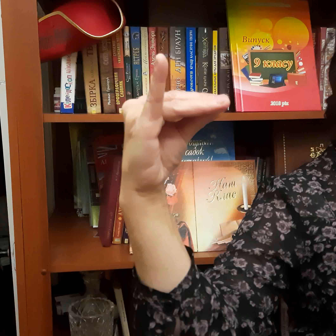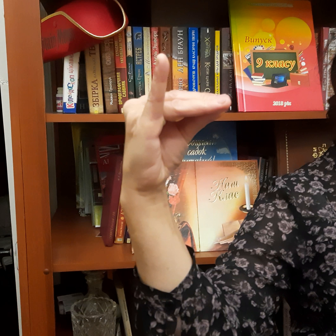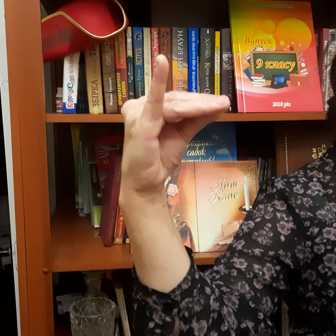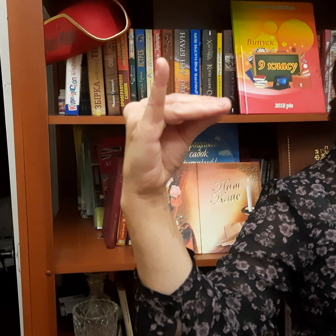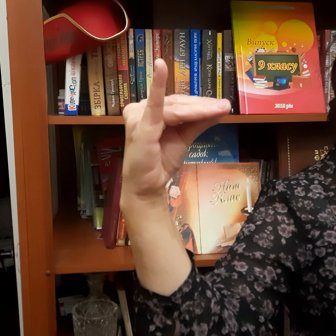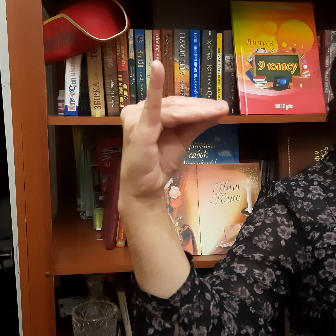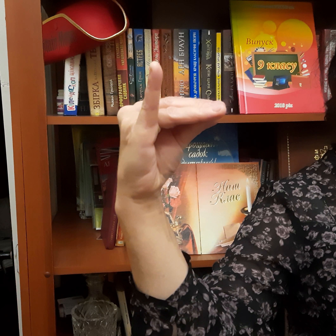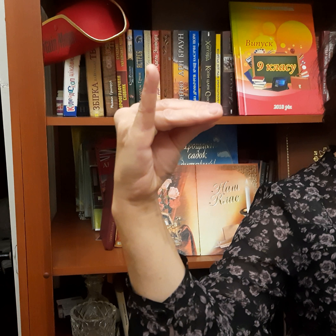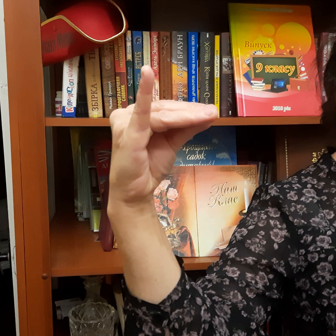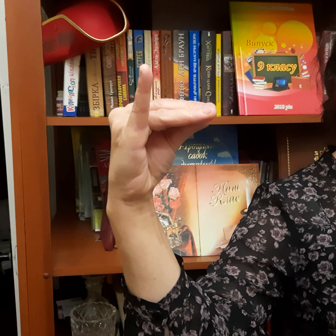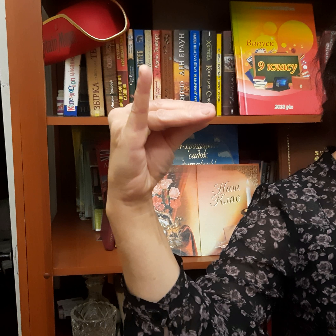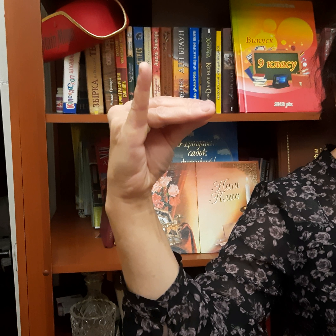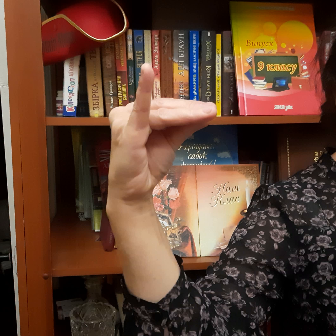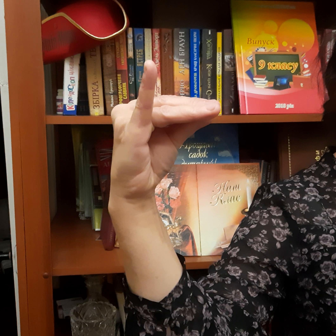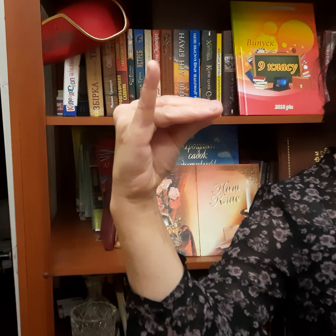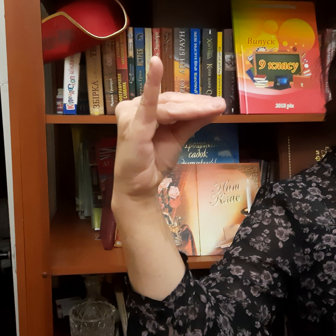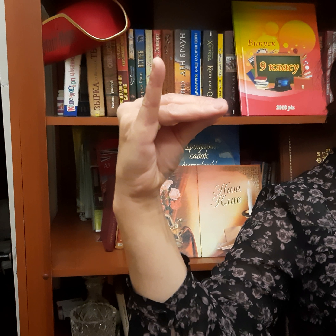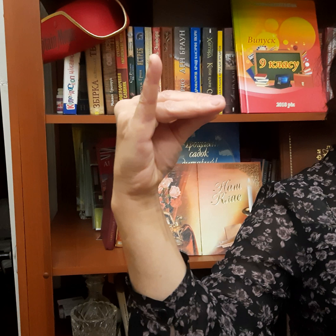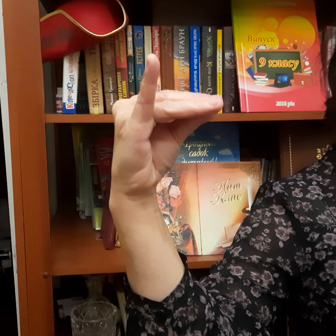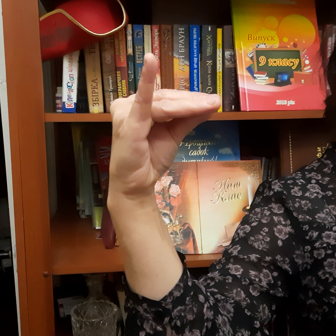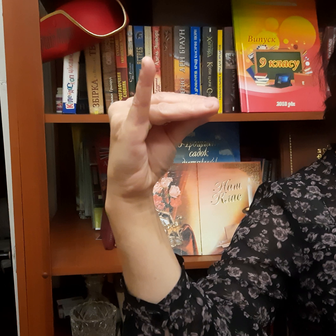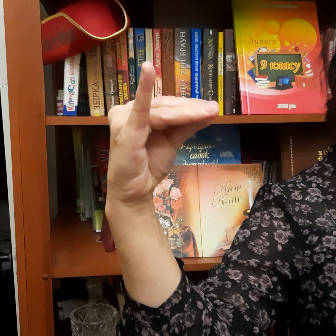Ю